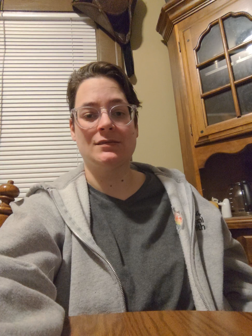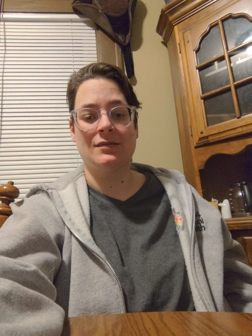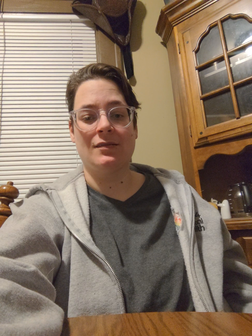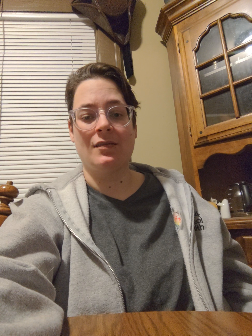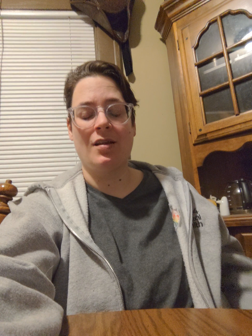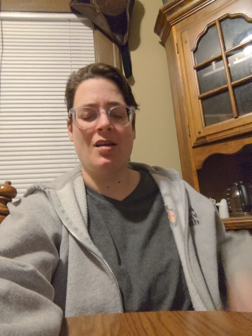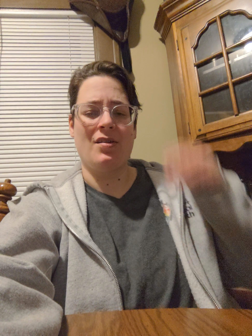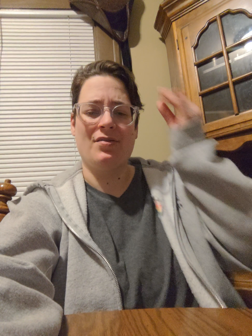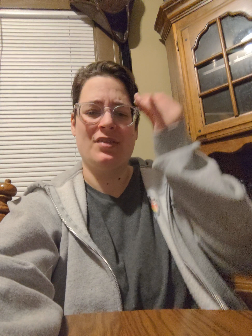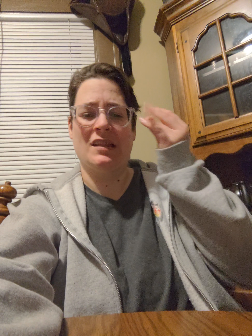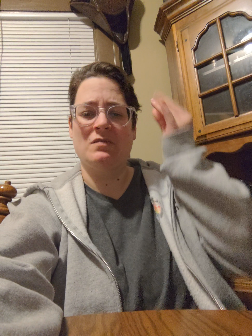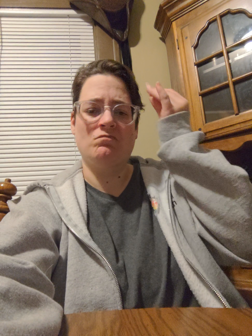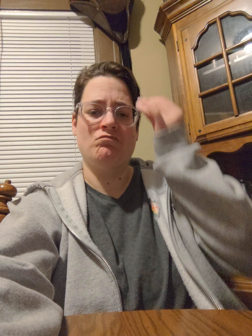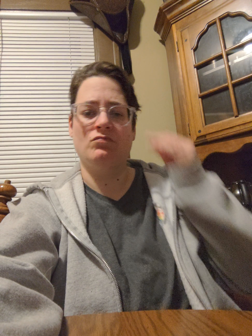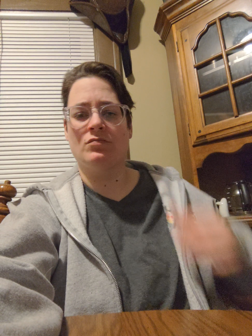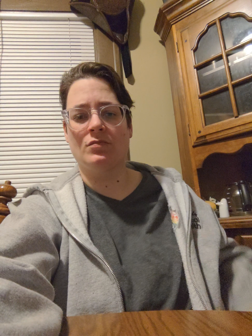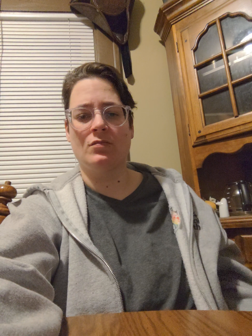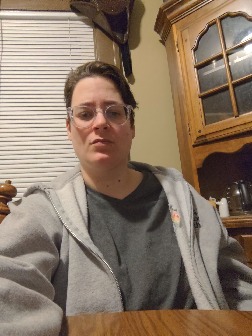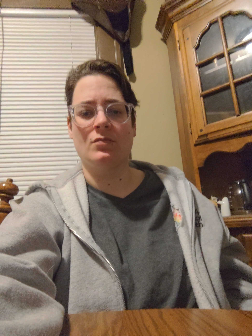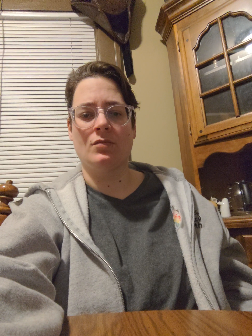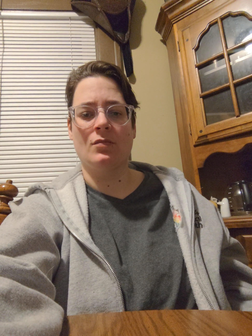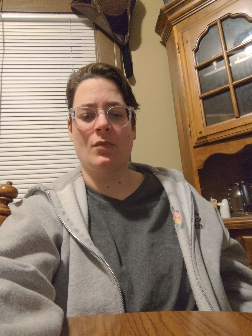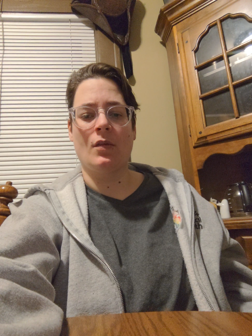think